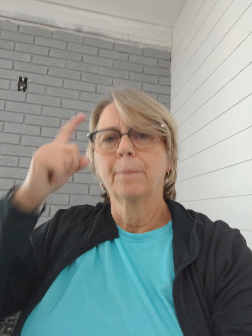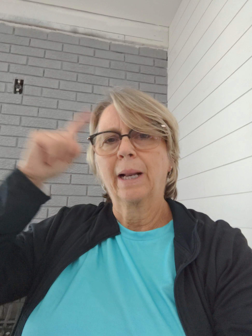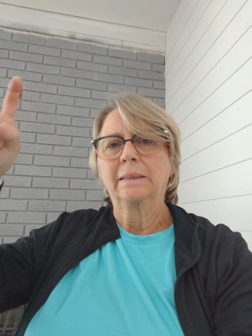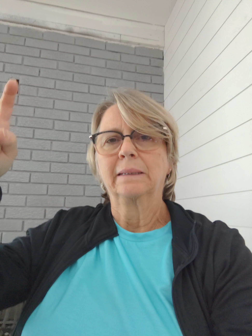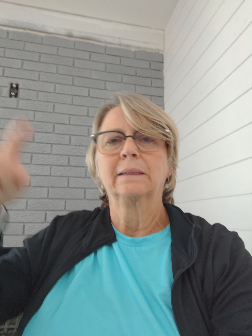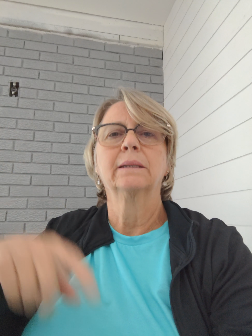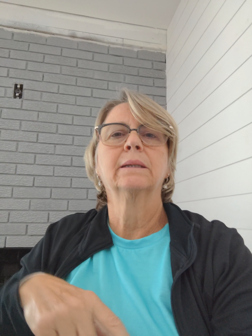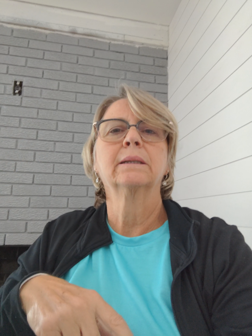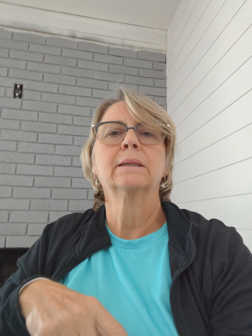penny